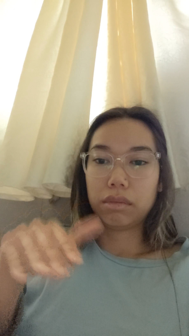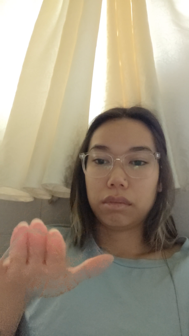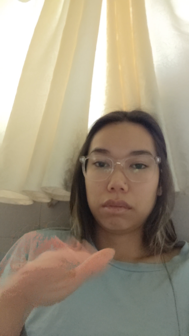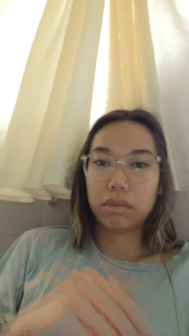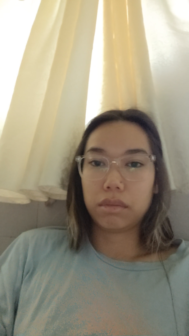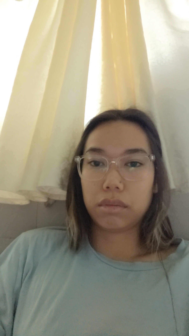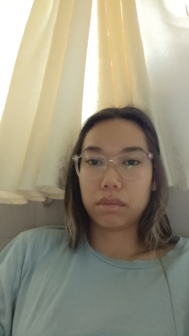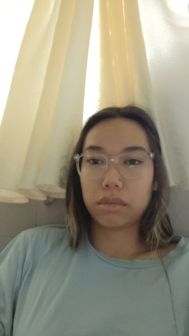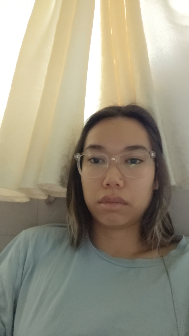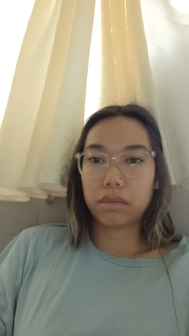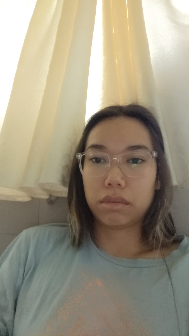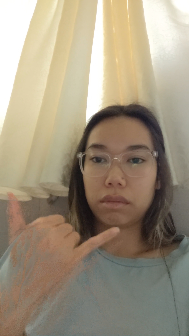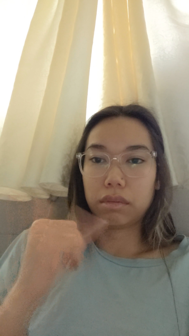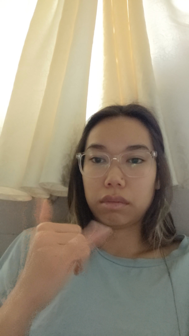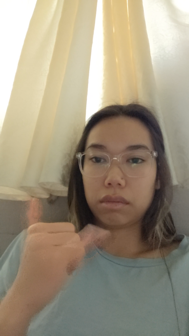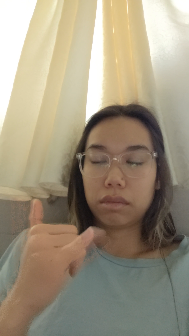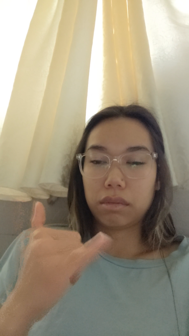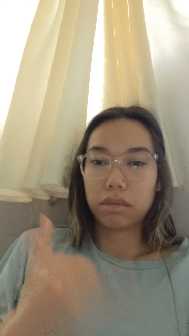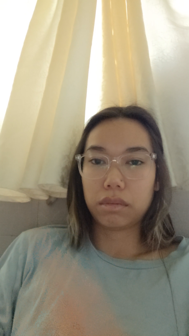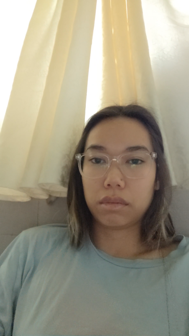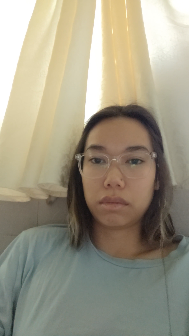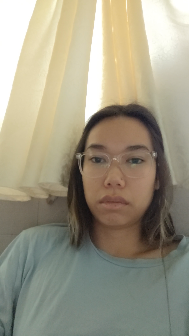party